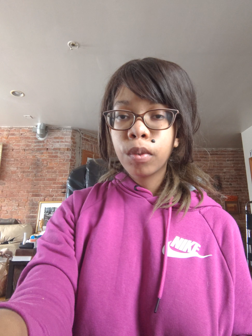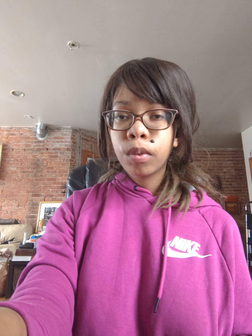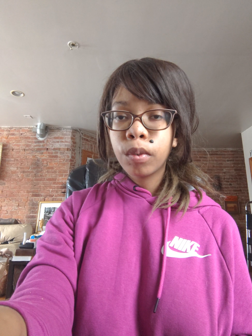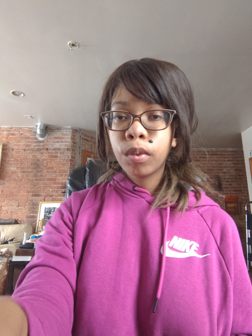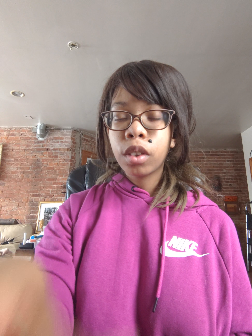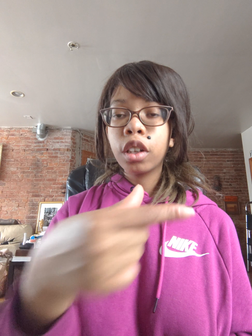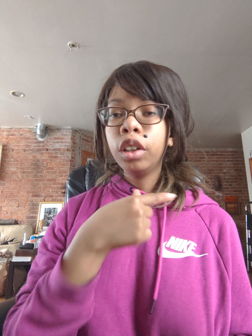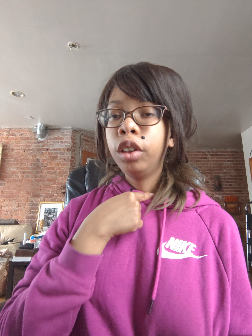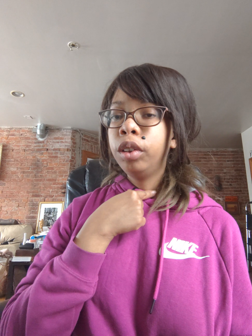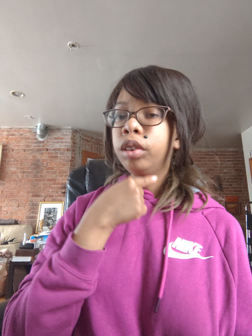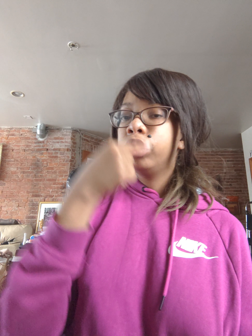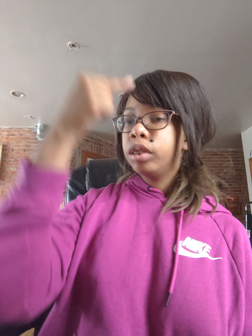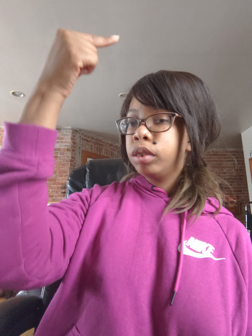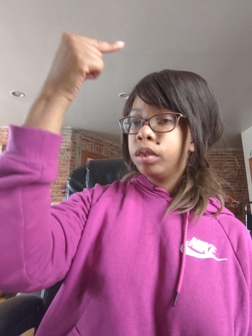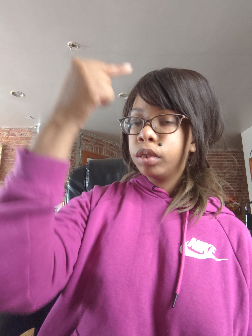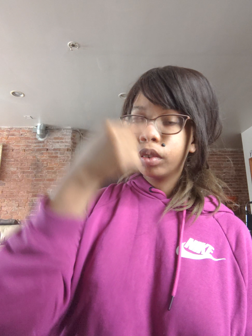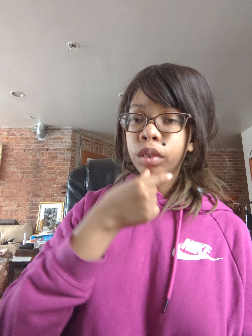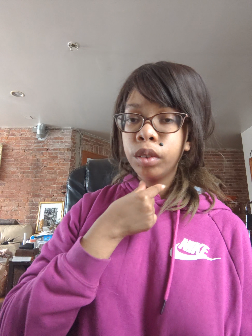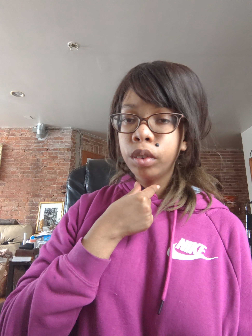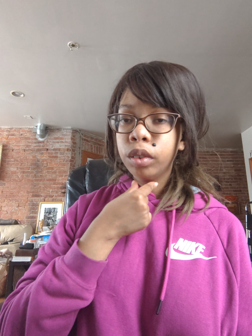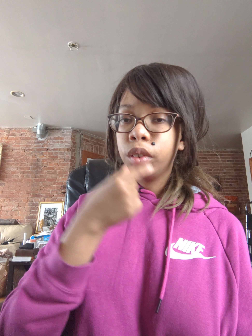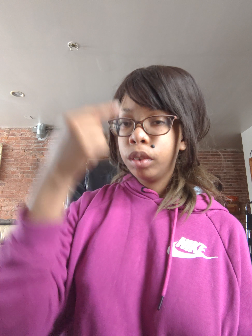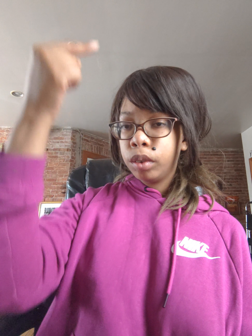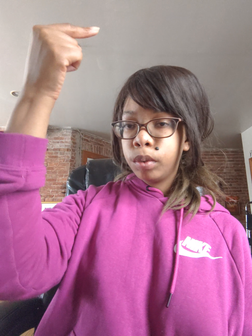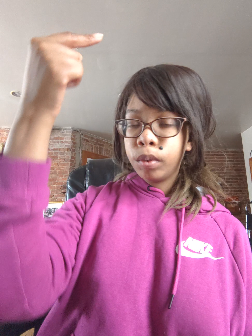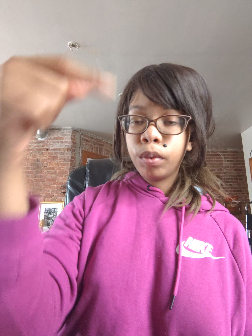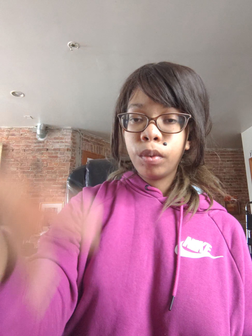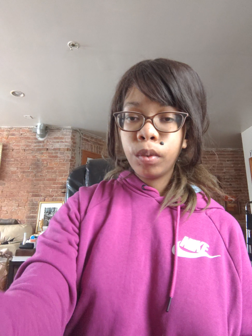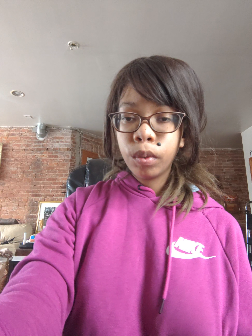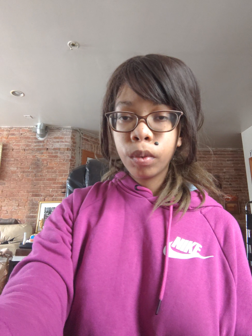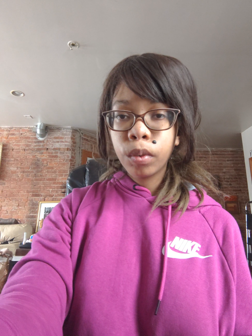giraffe